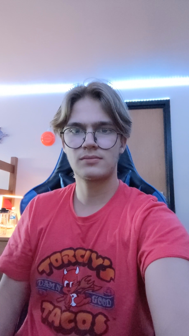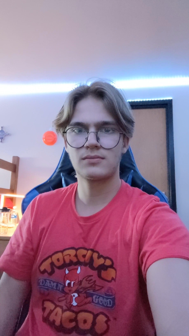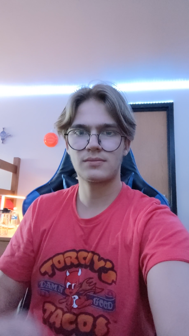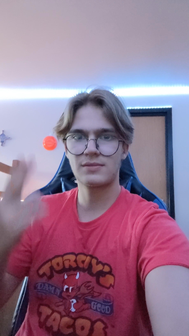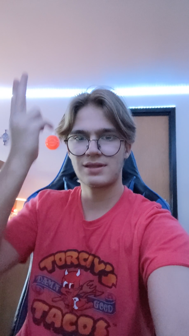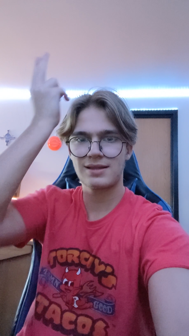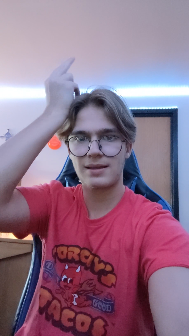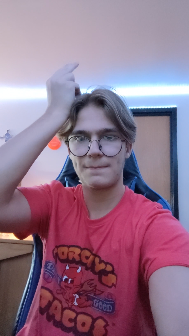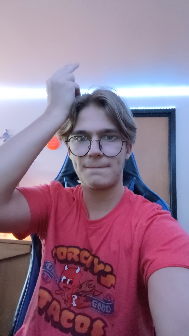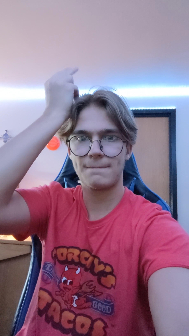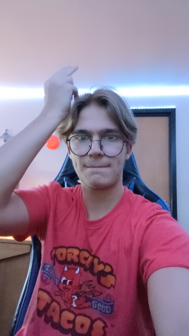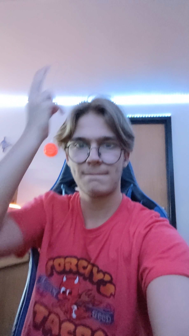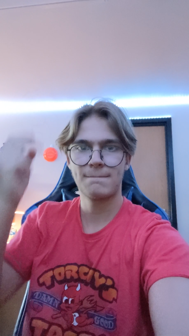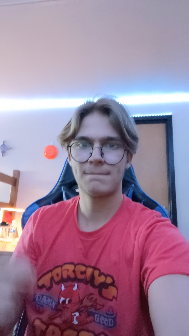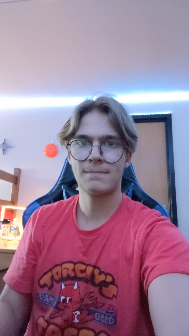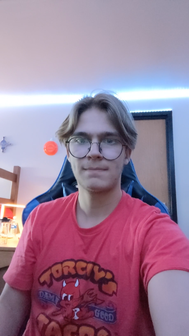rabbit